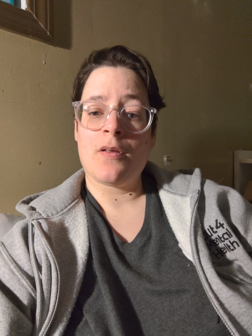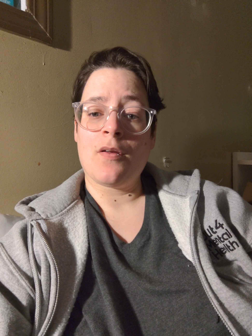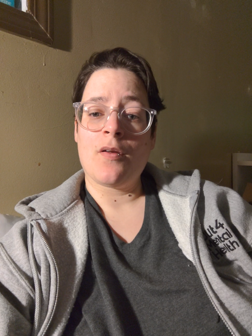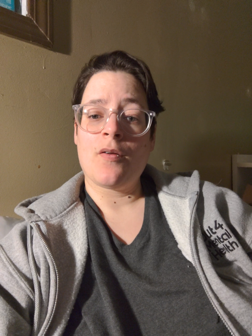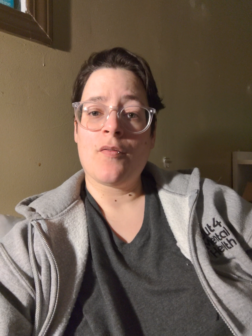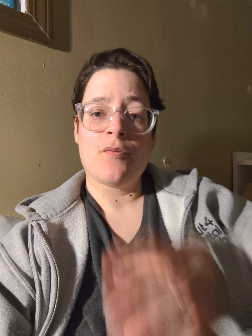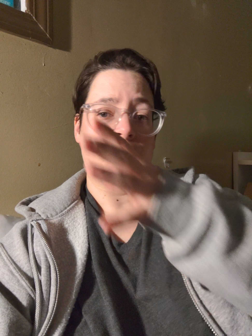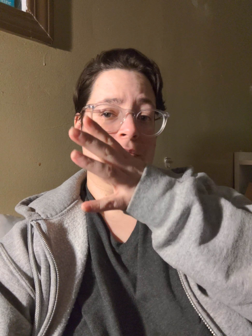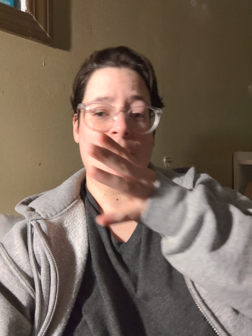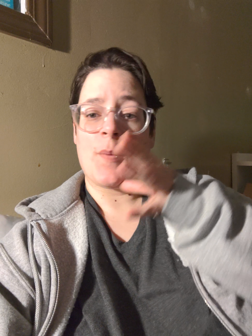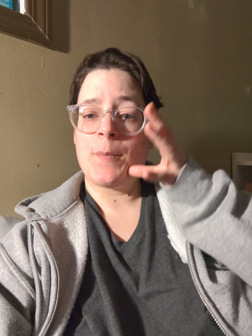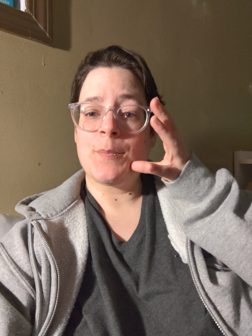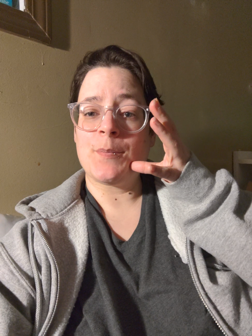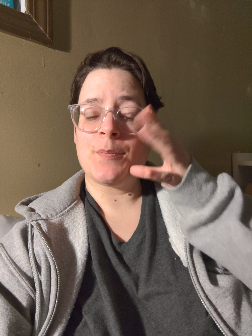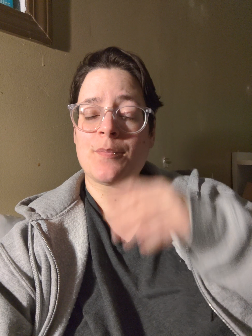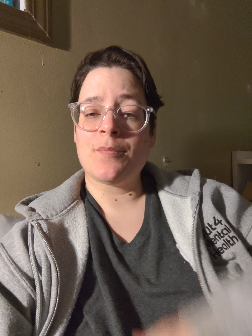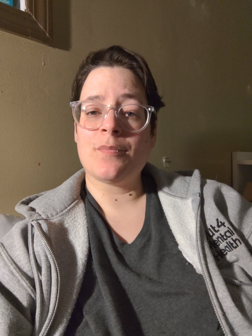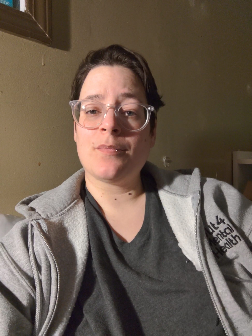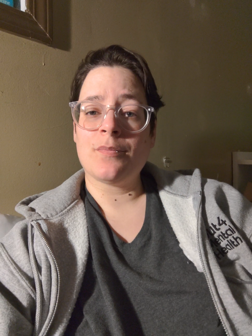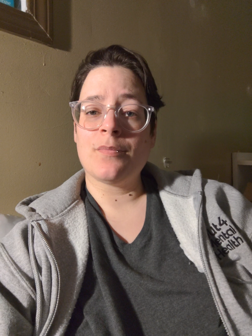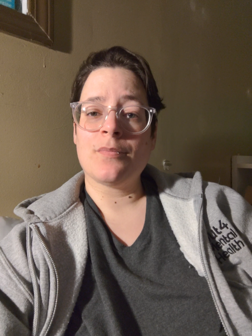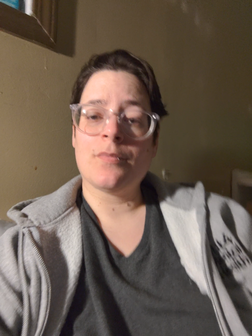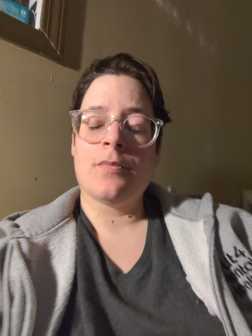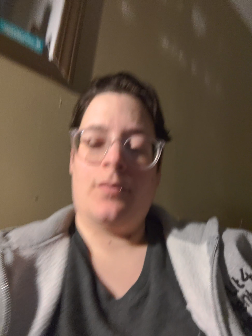farm